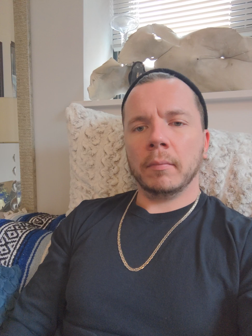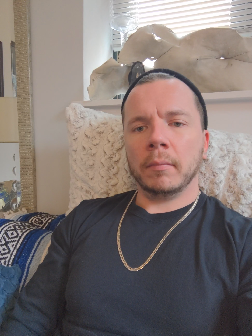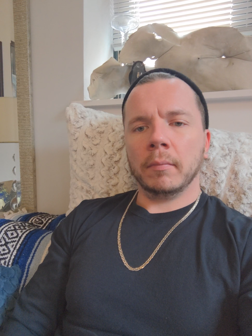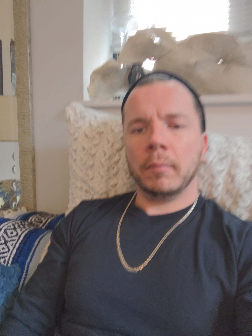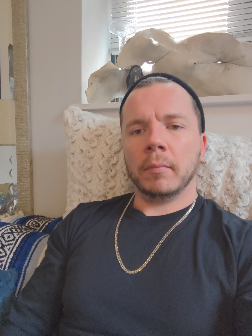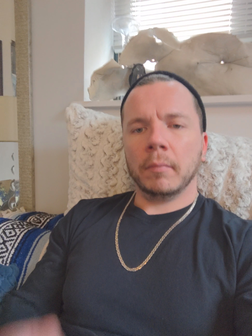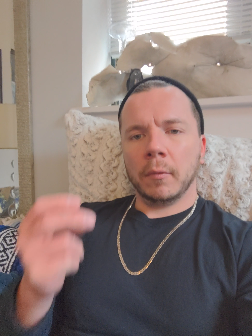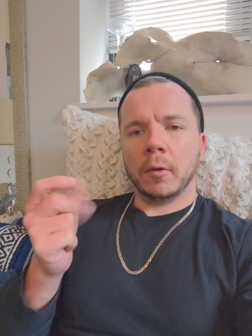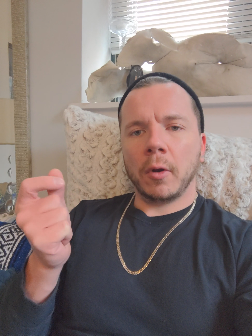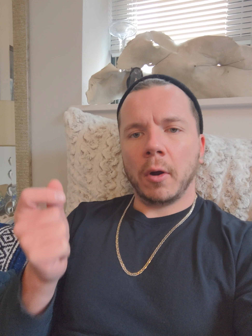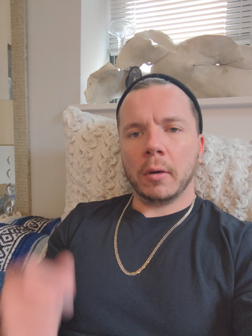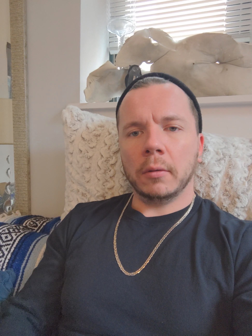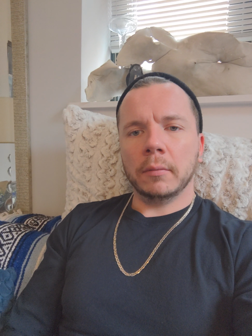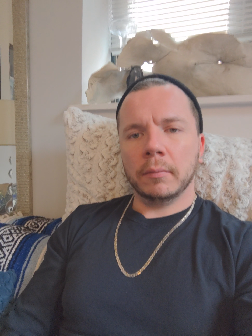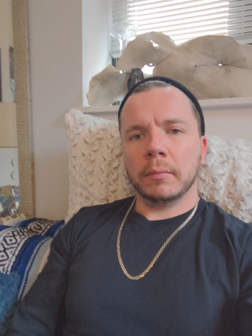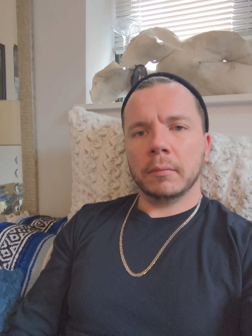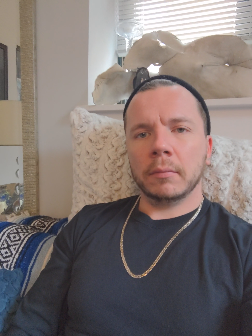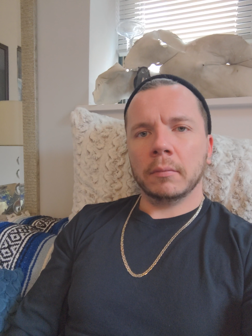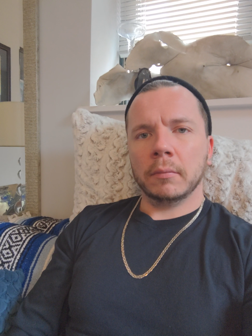dog